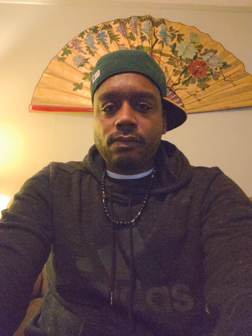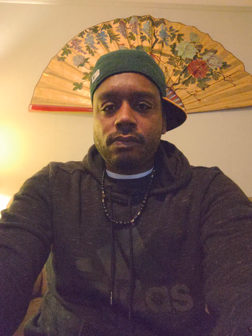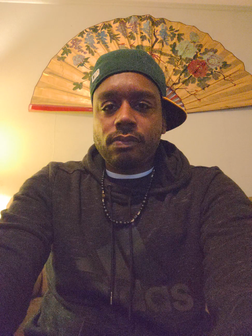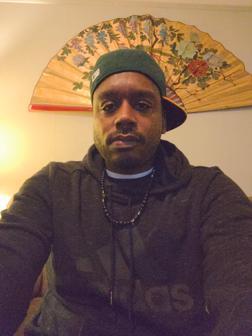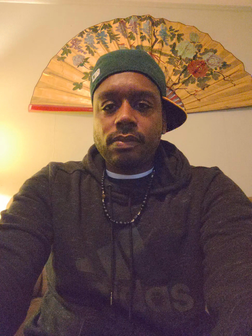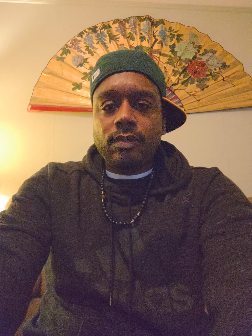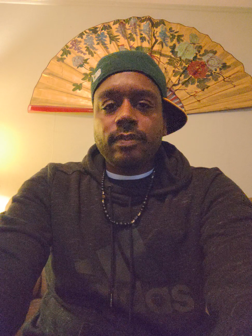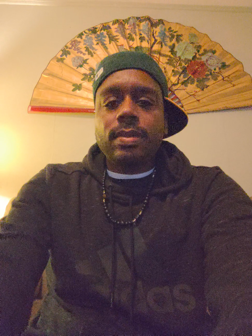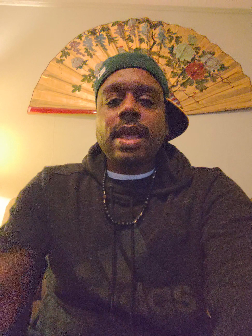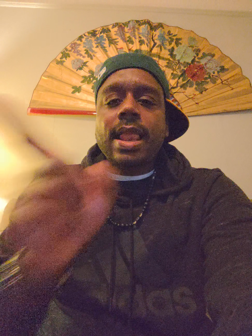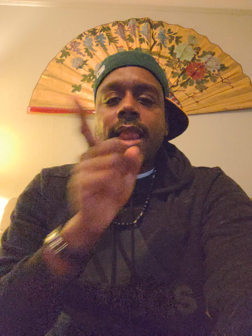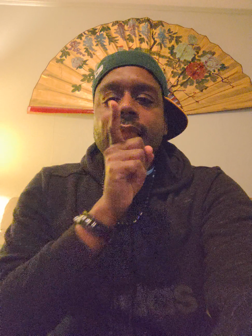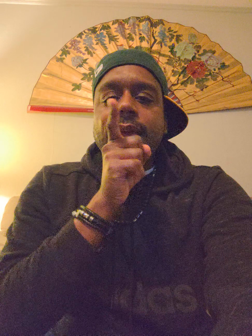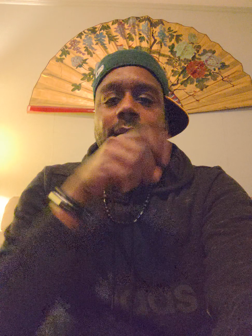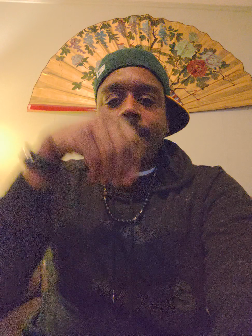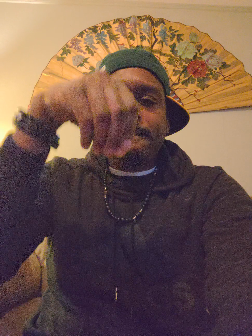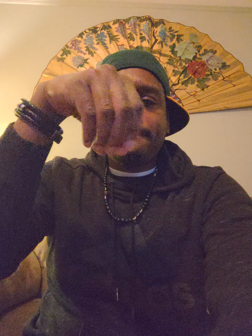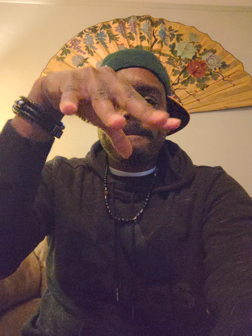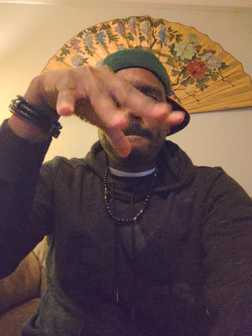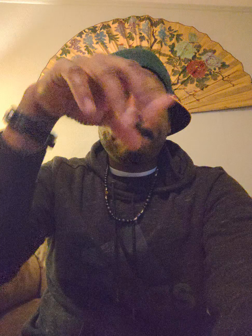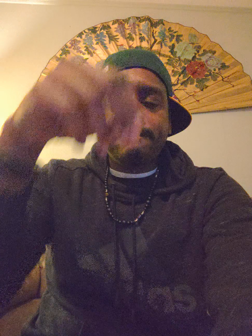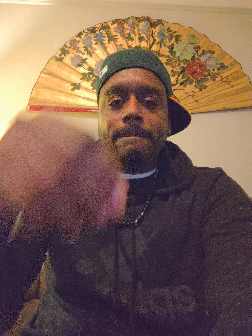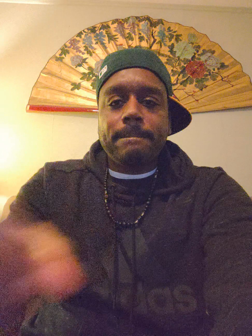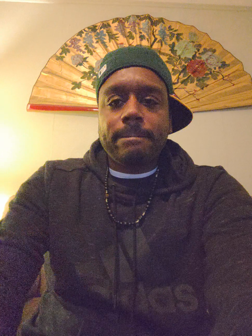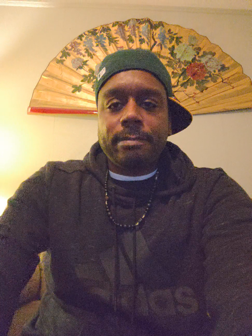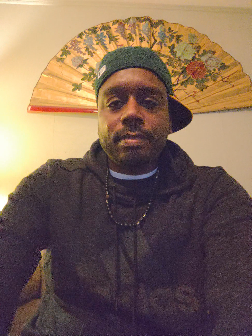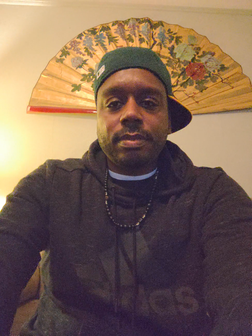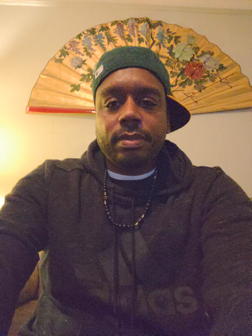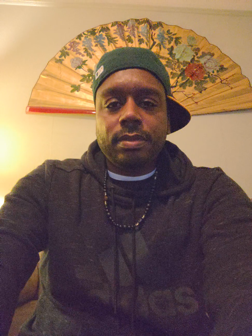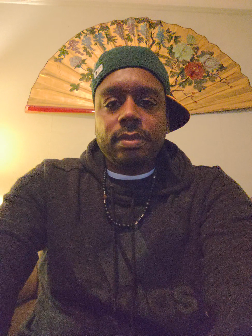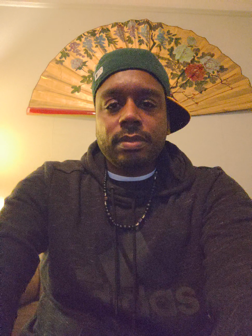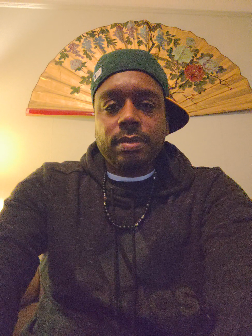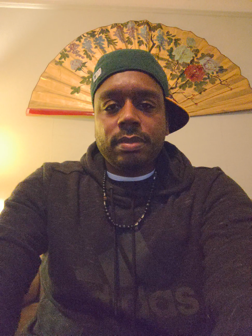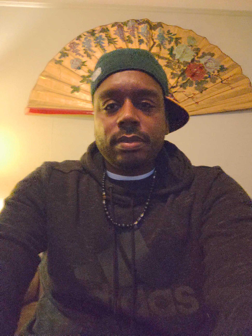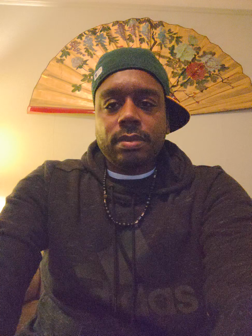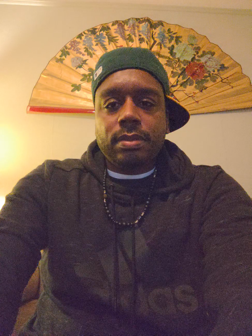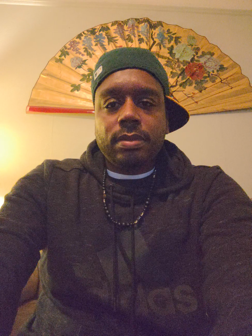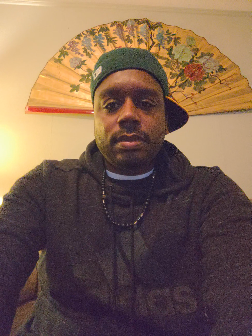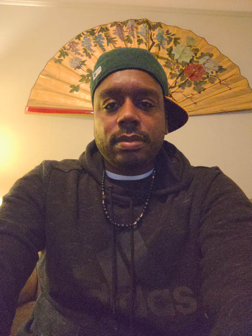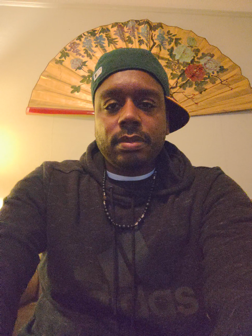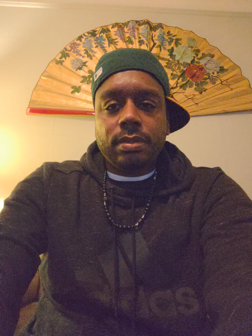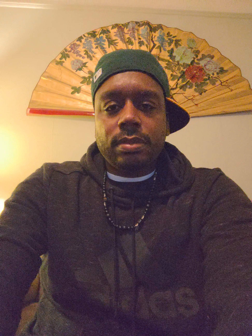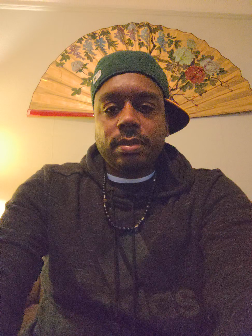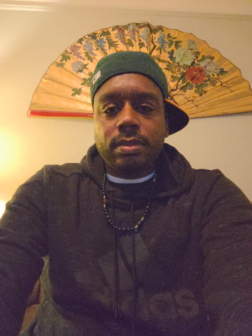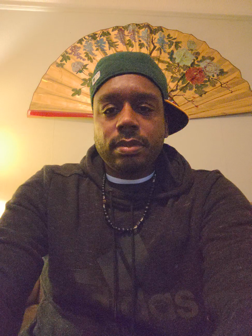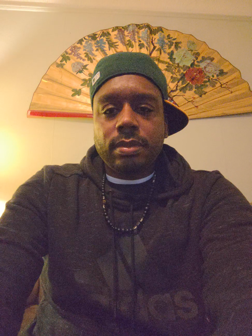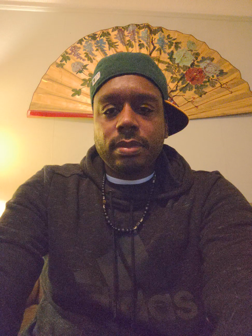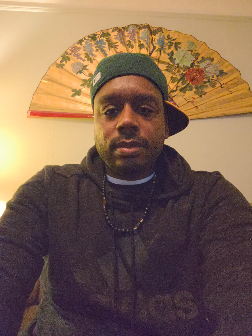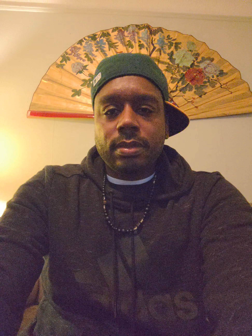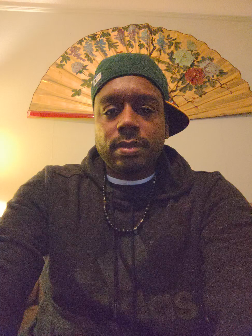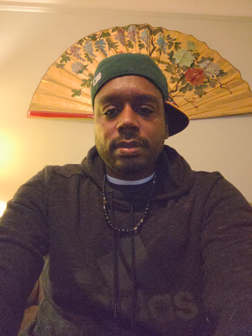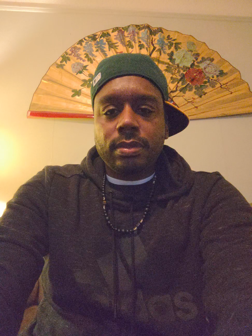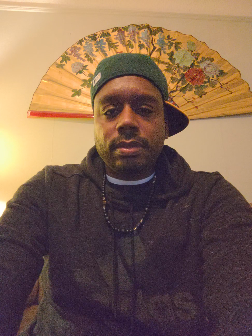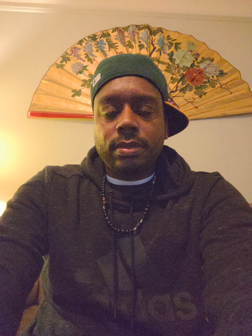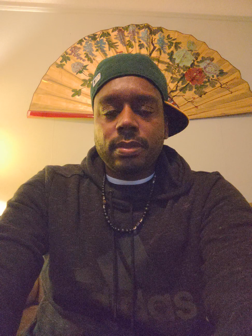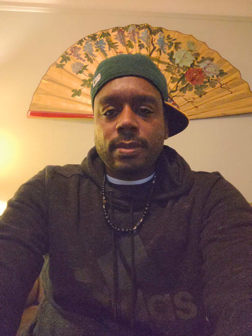lamp